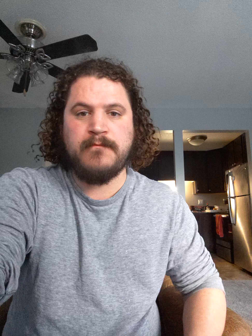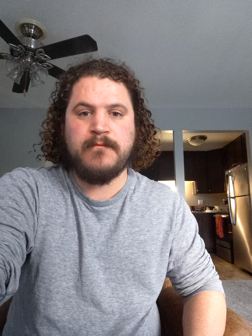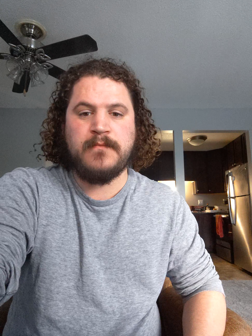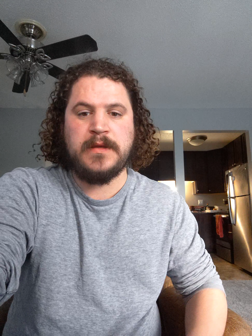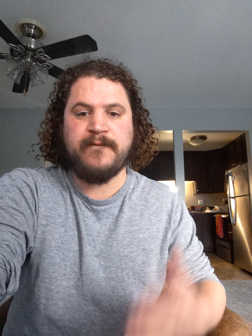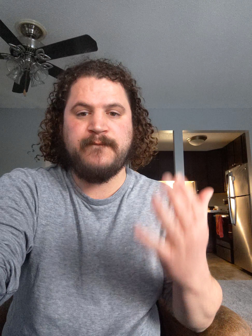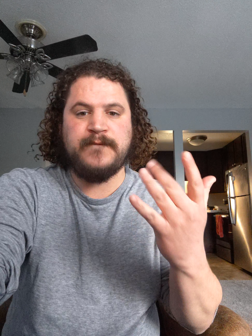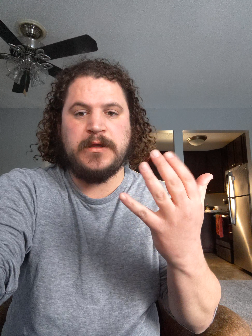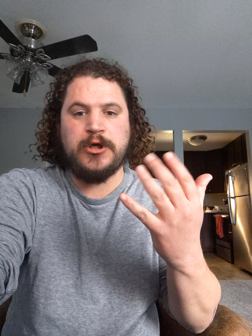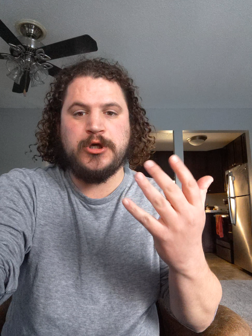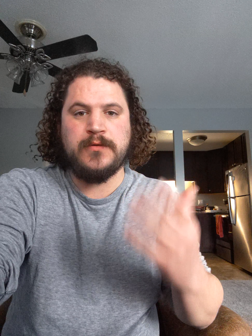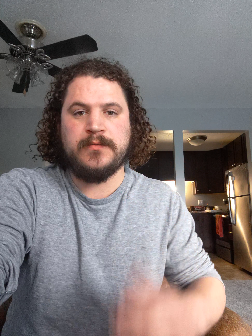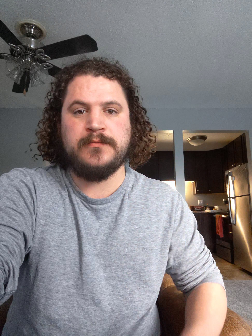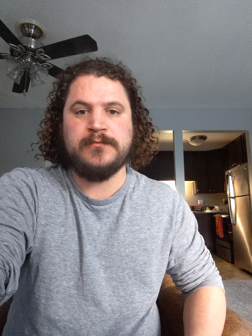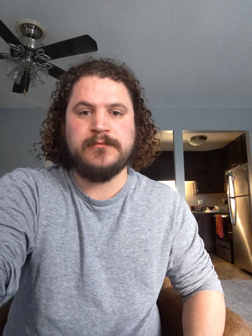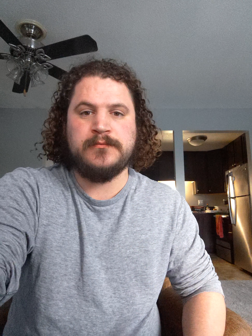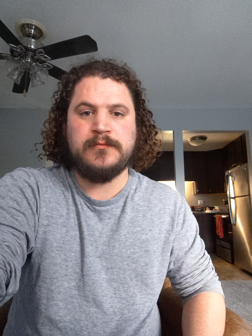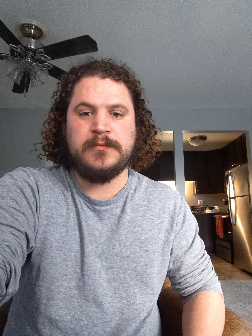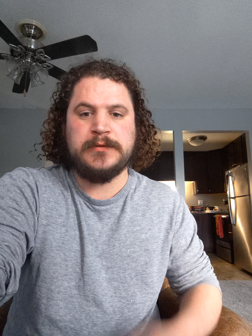finger